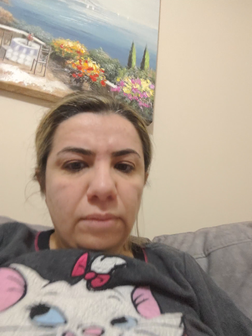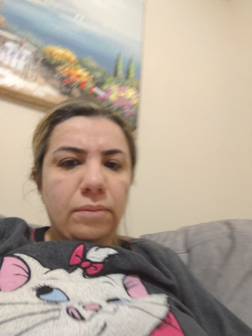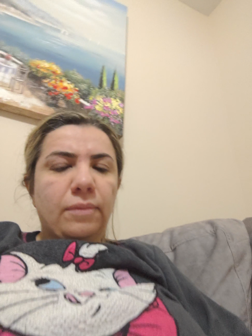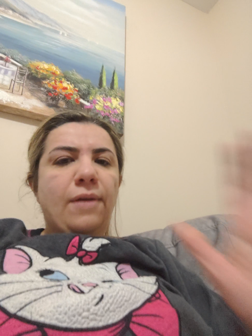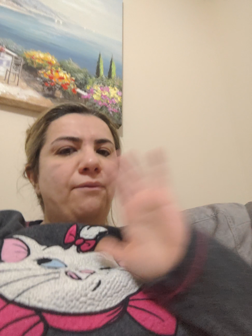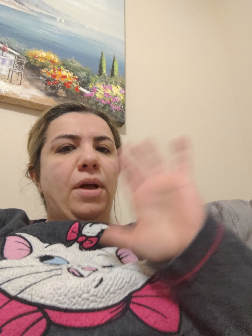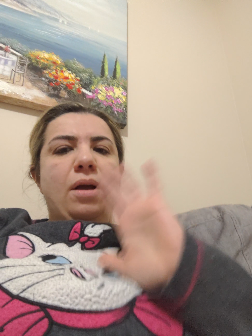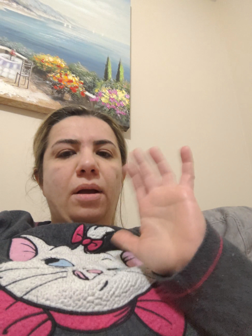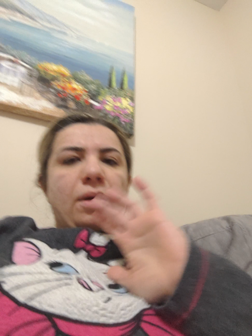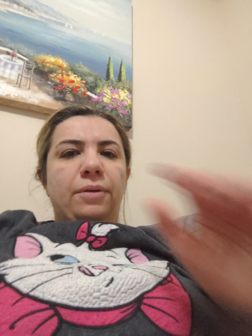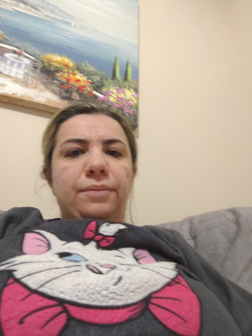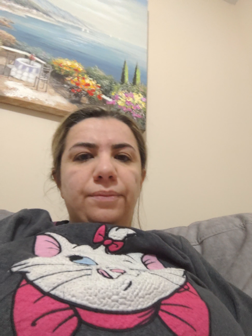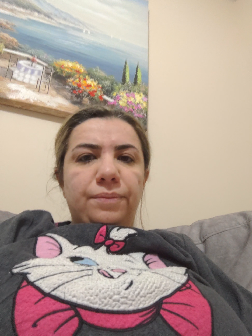fine